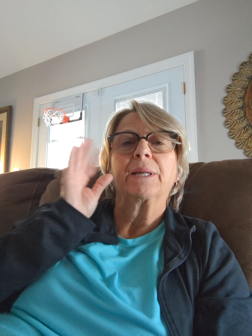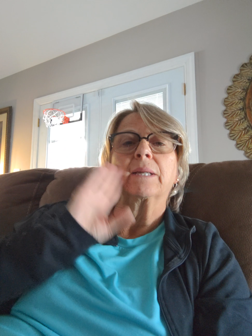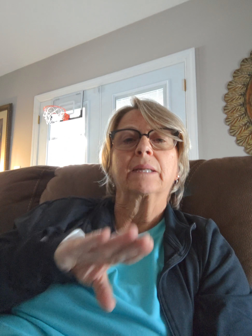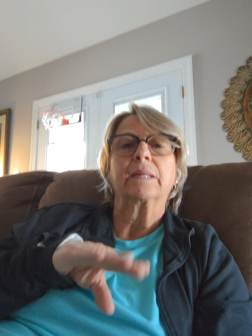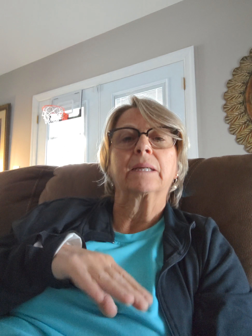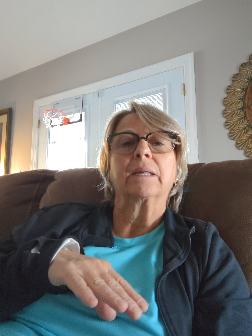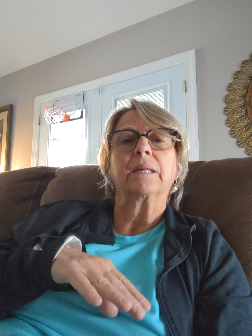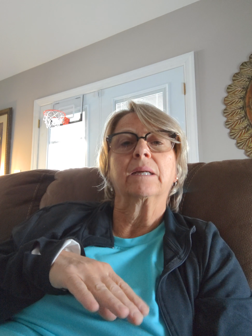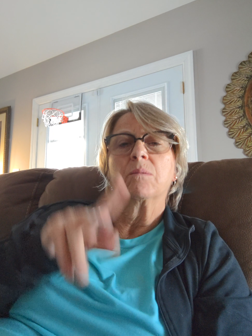bee